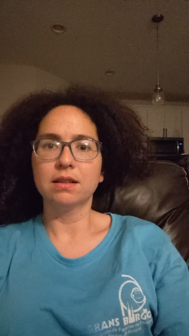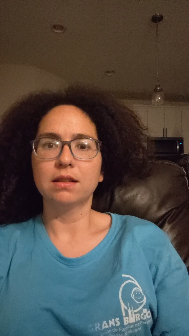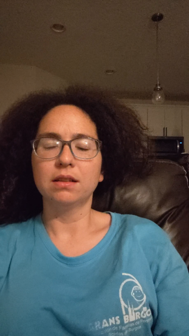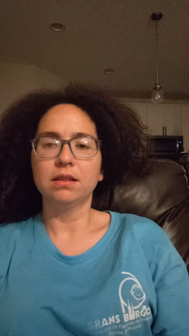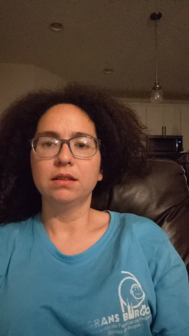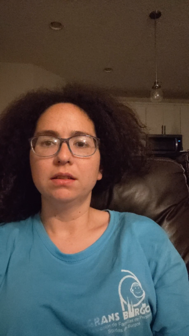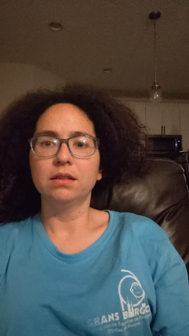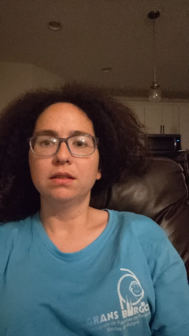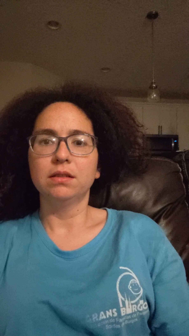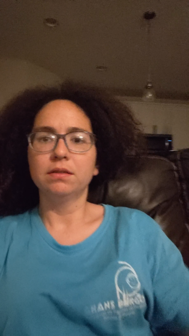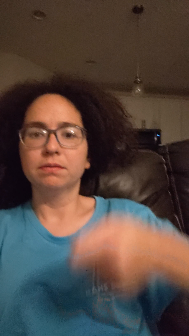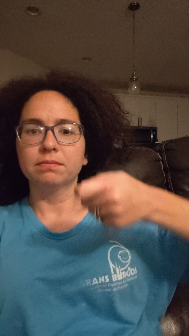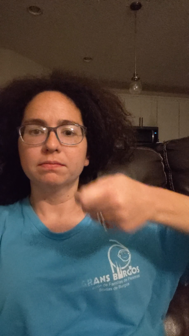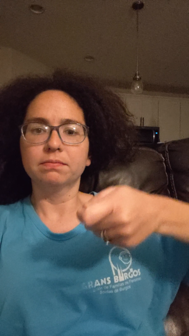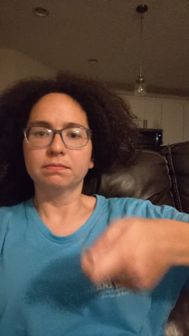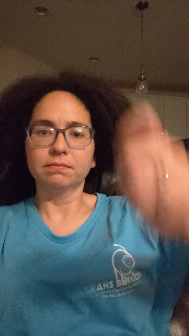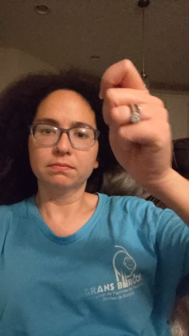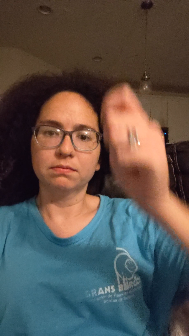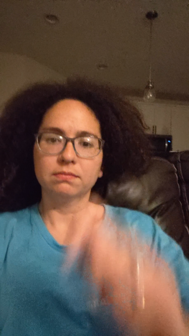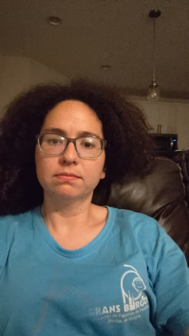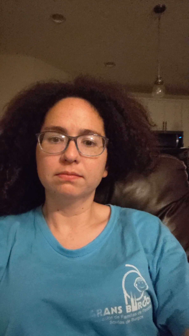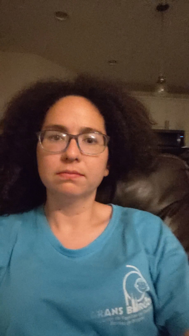shovel